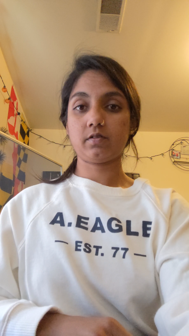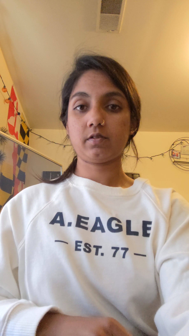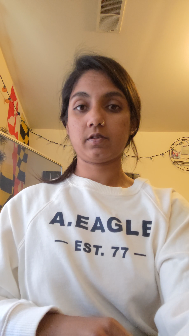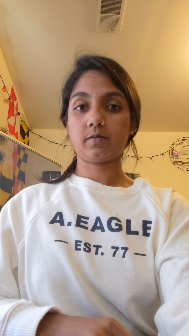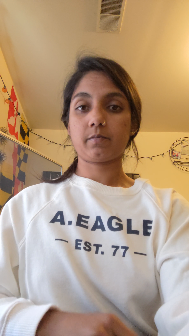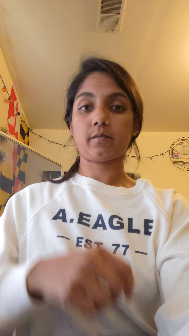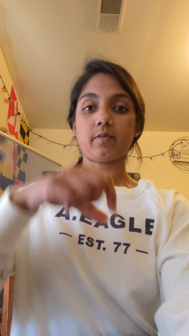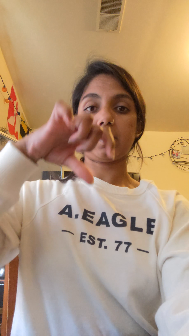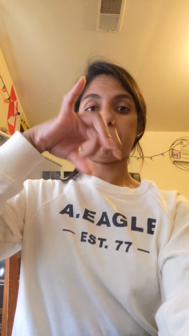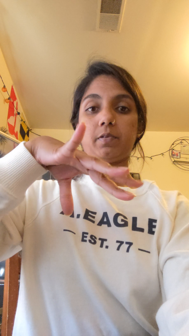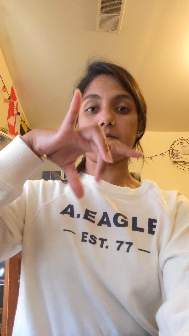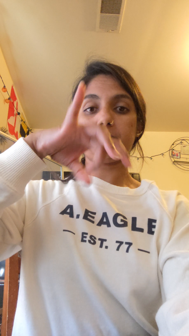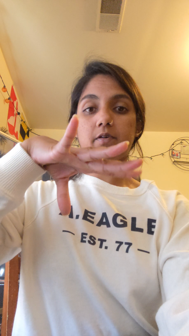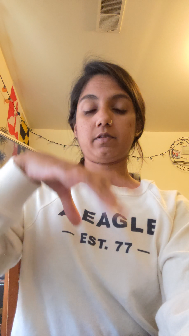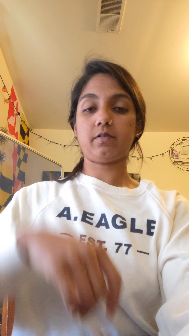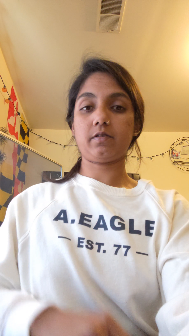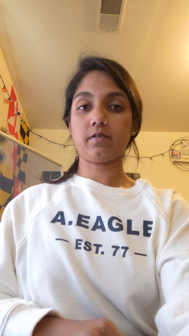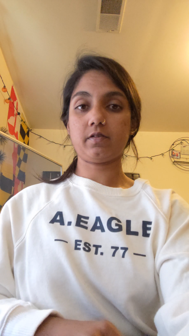pumpkin